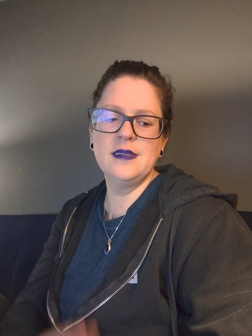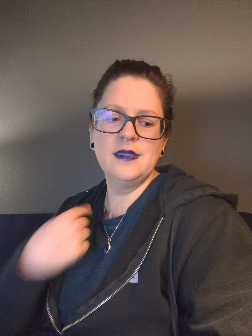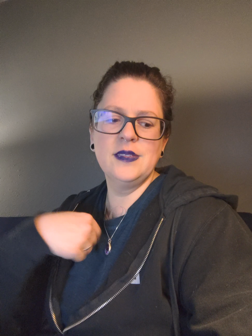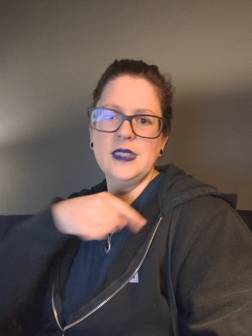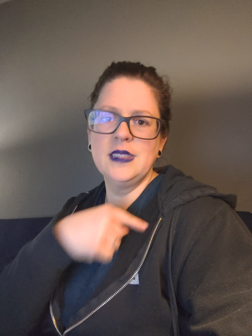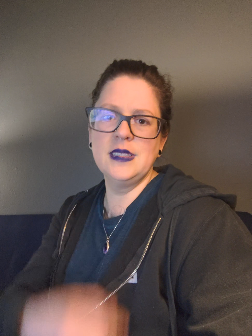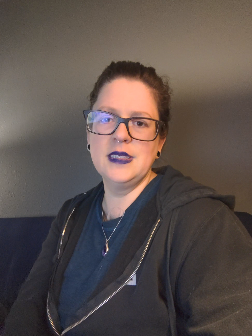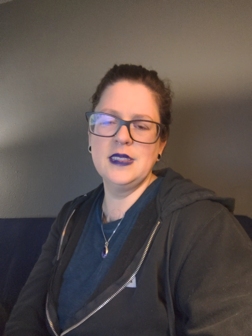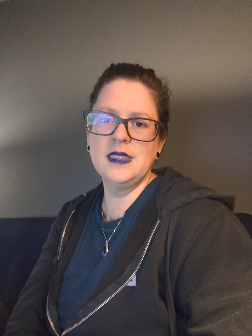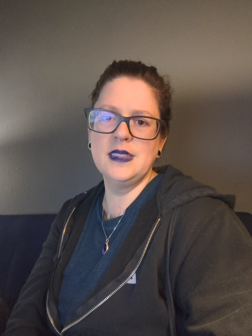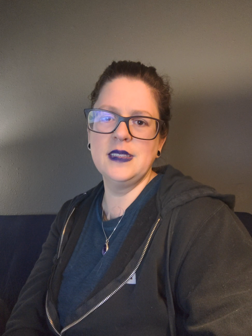we